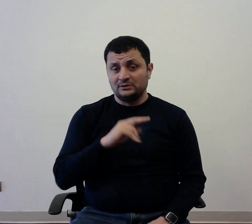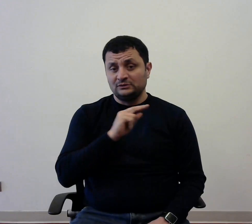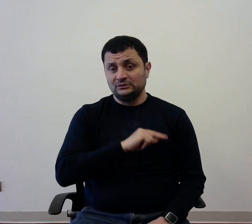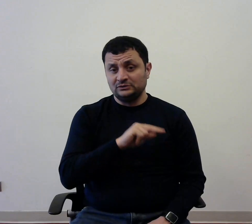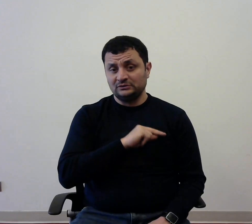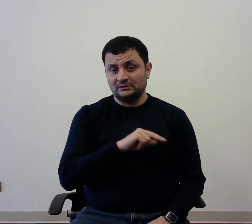iş